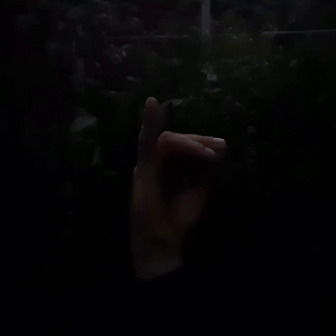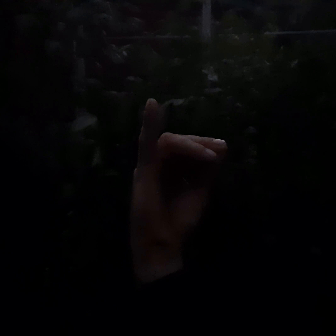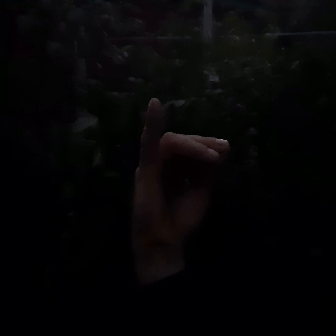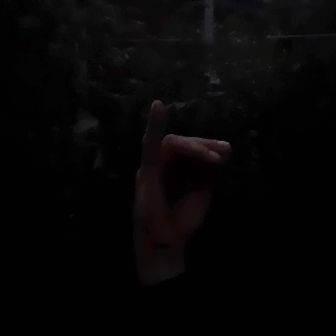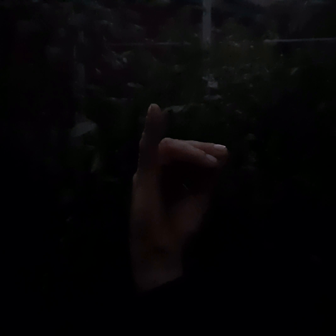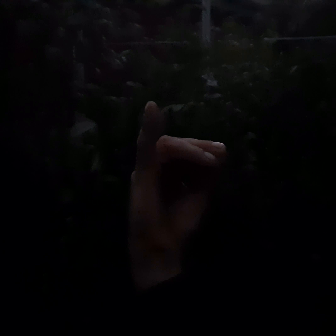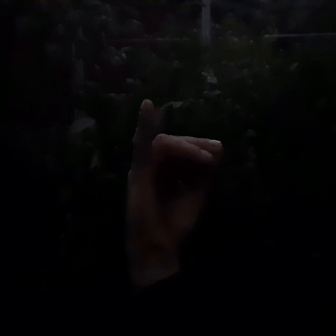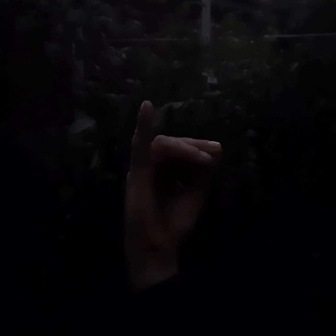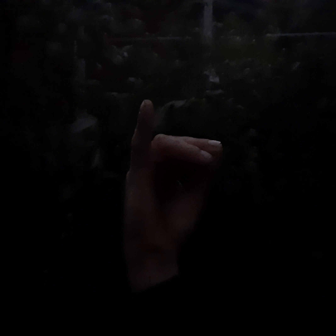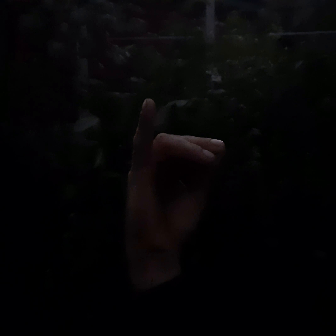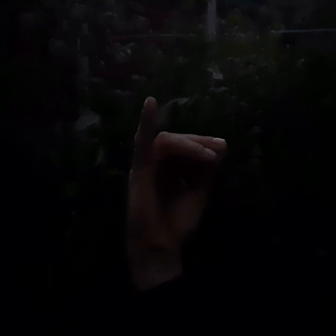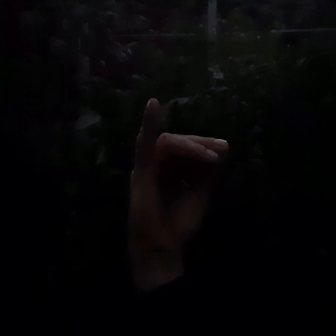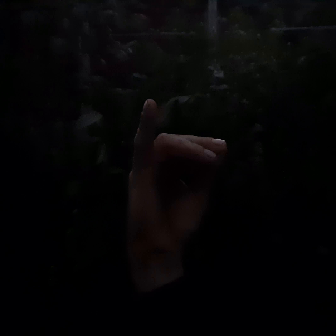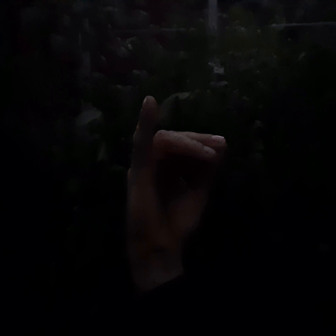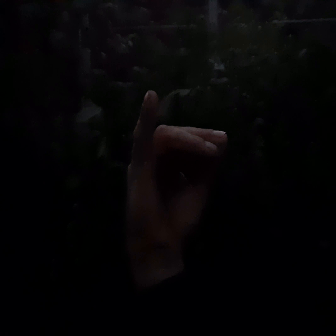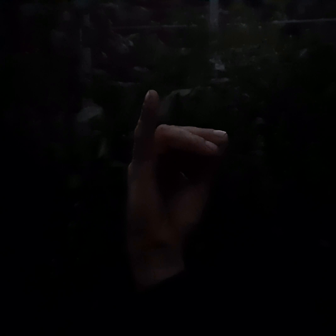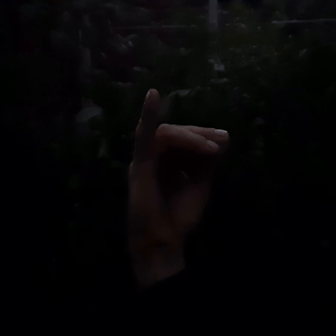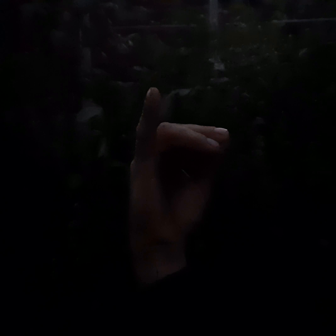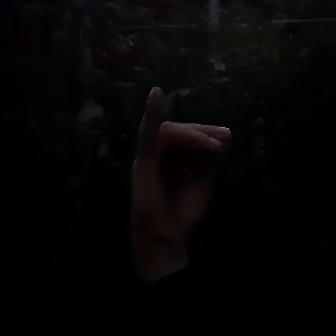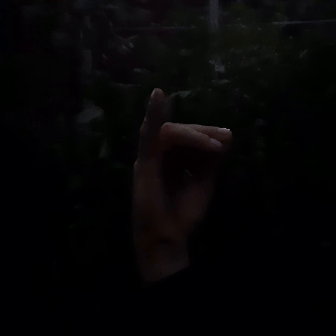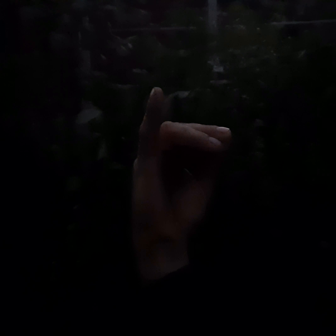Ю